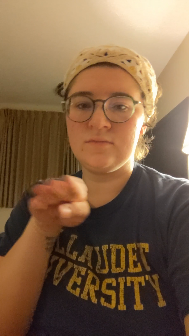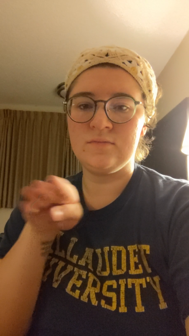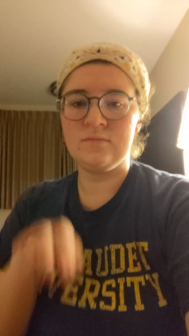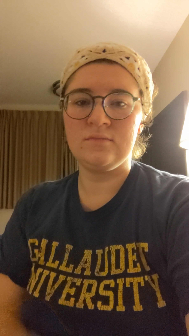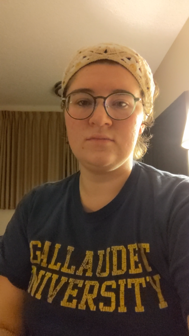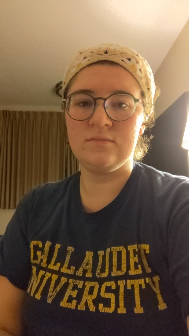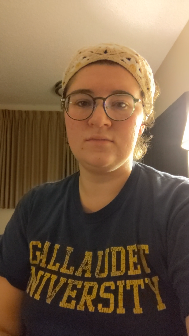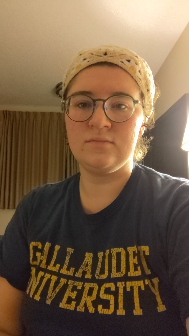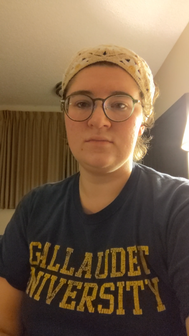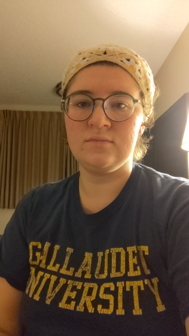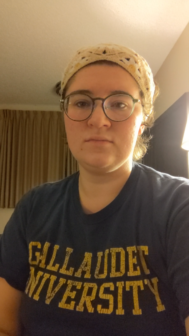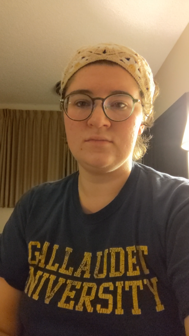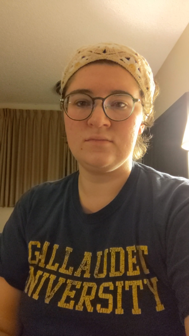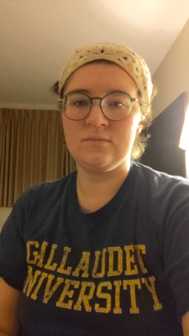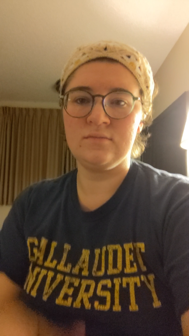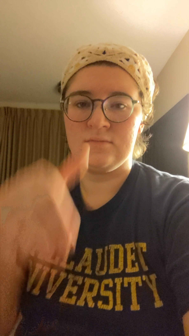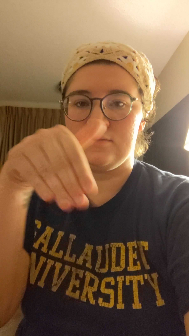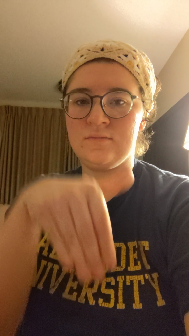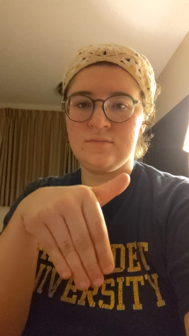night night